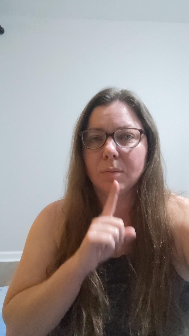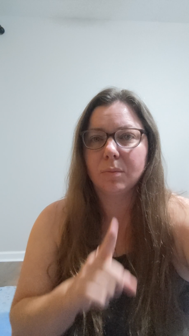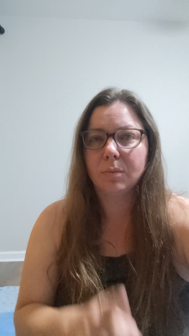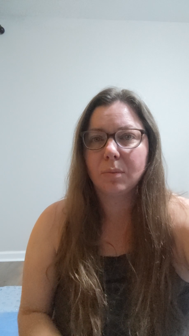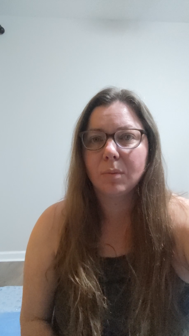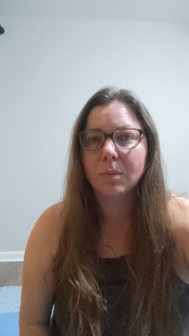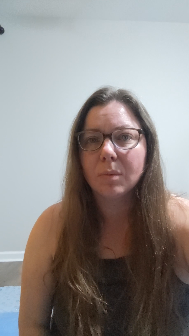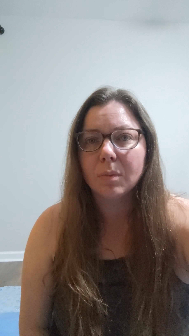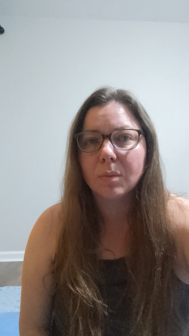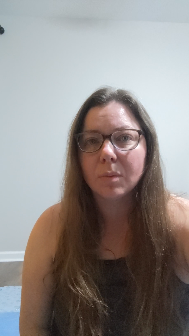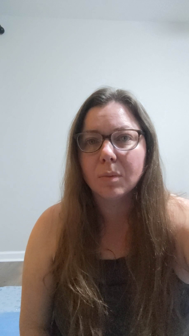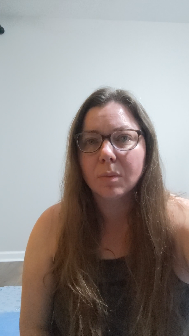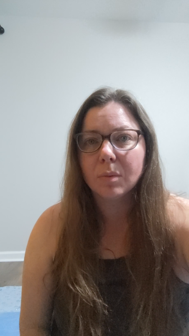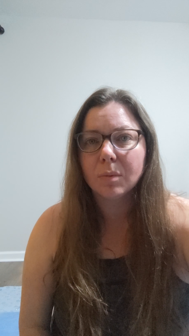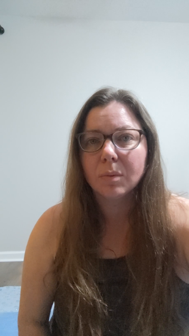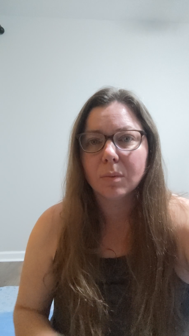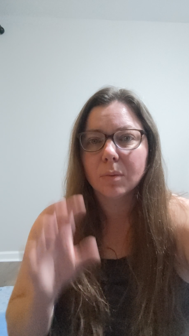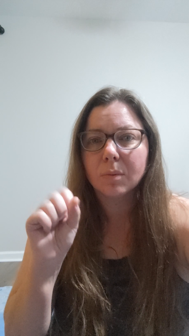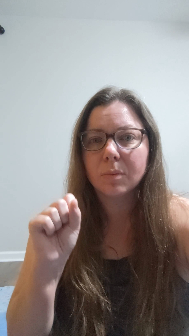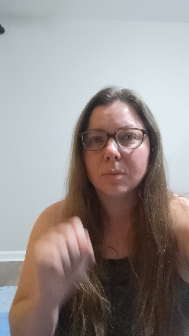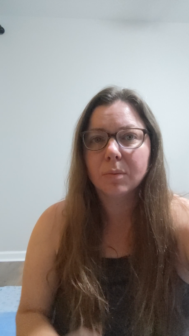catch